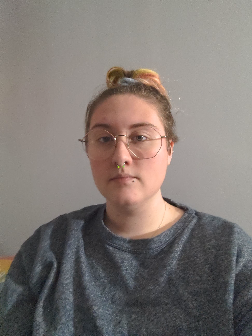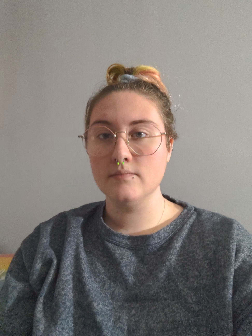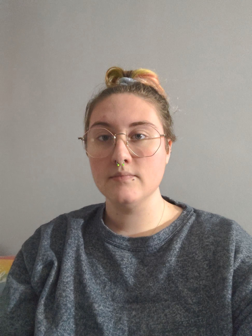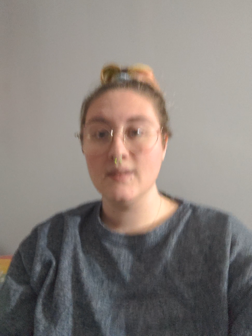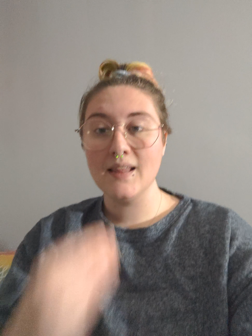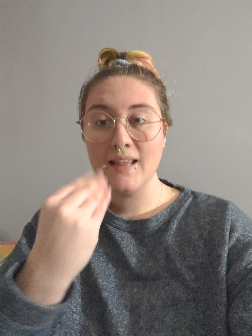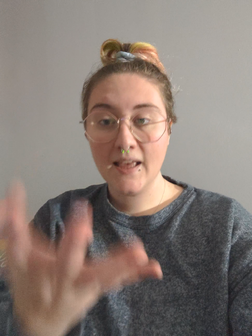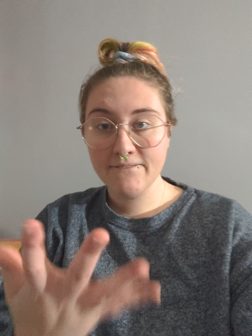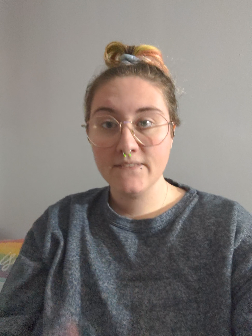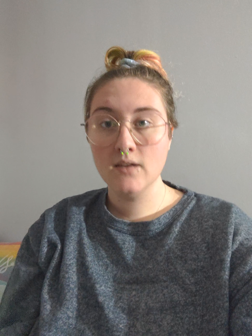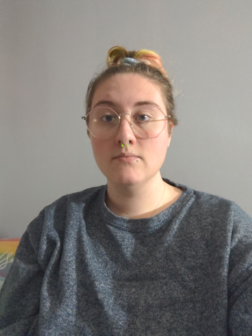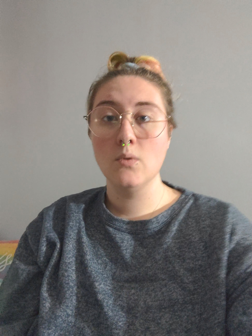give